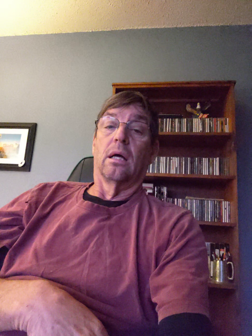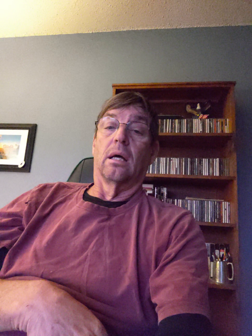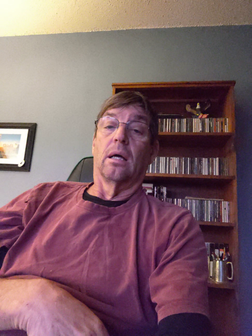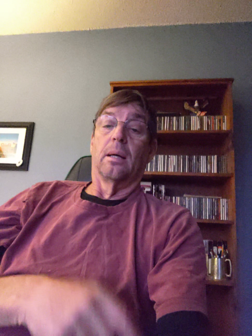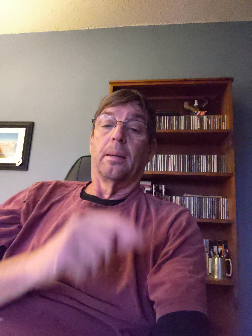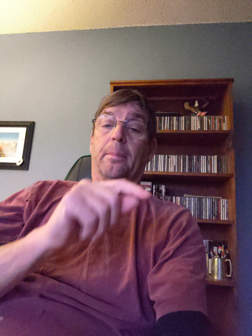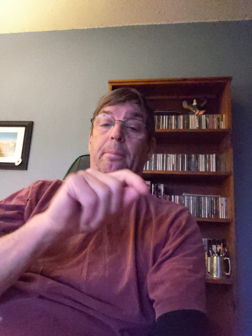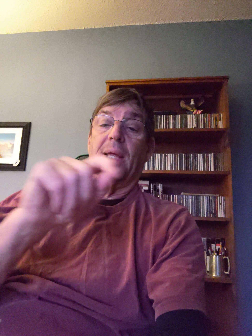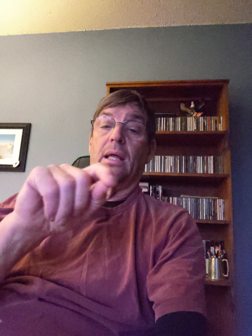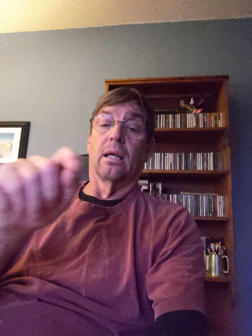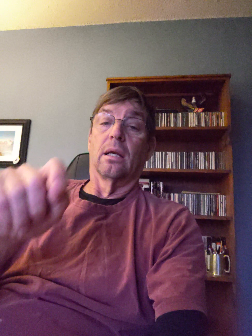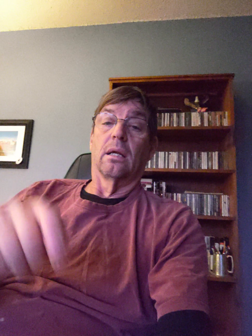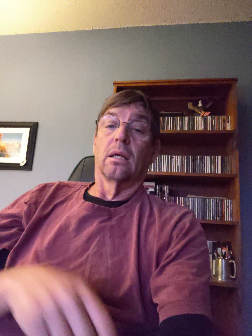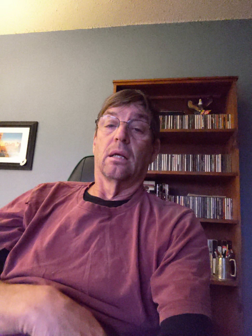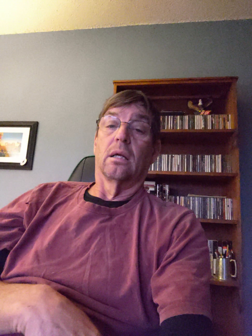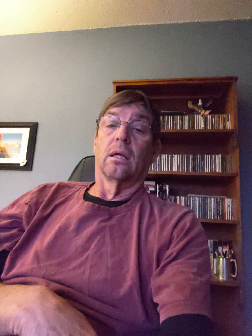pen